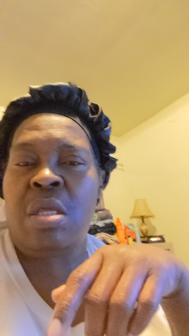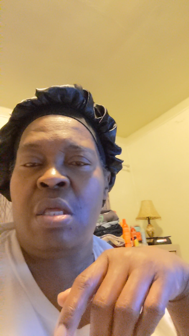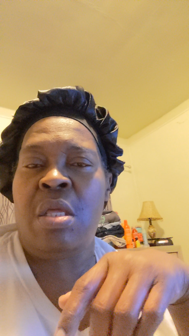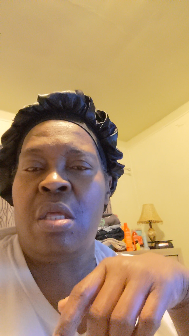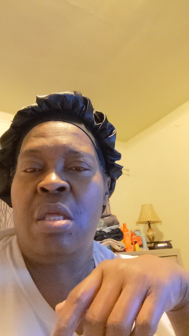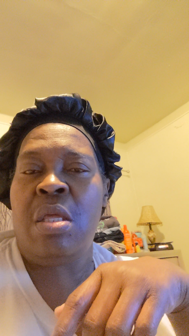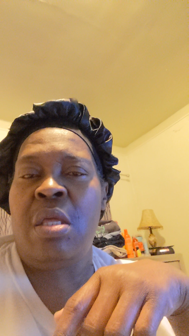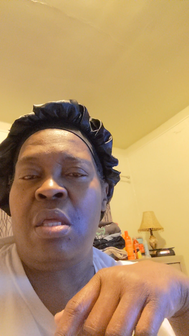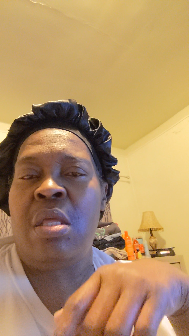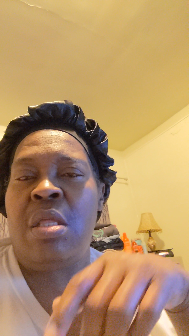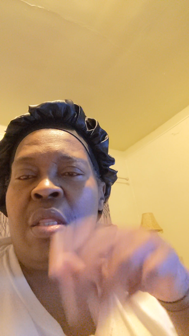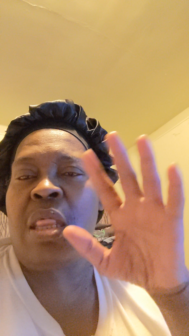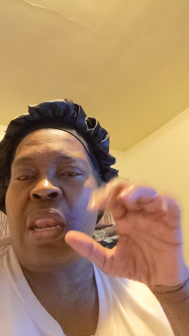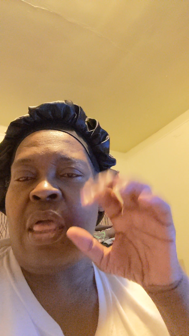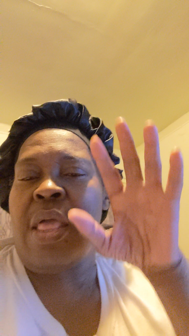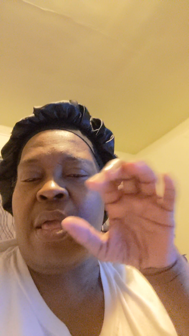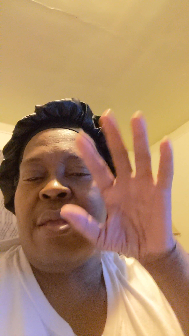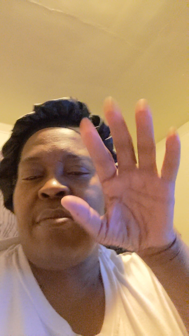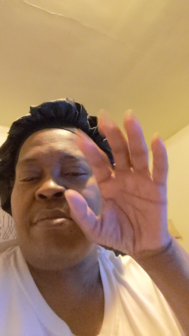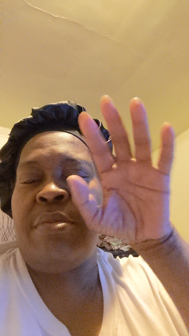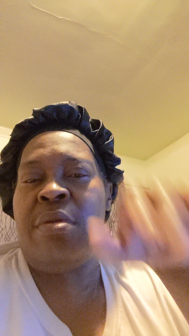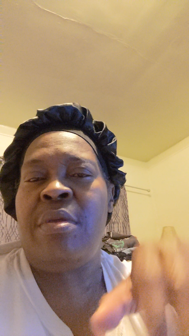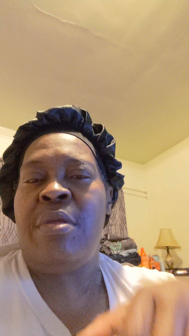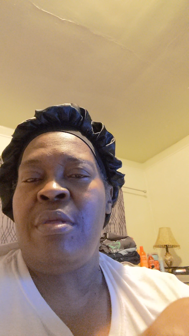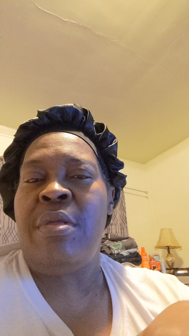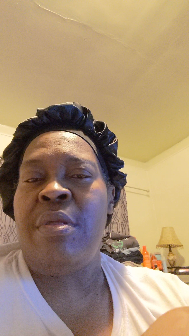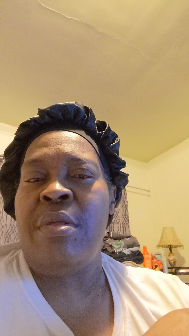ladder